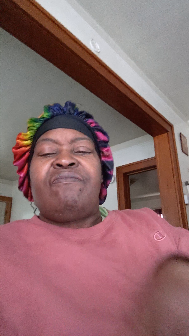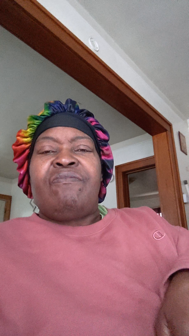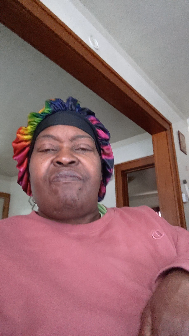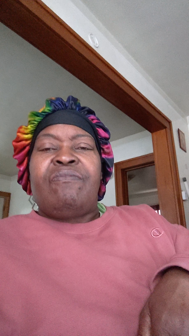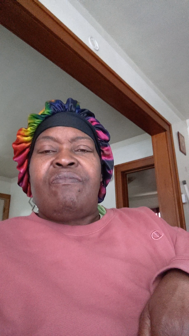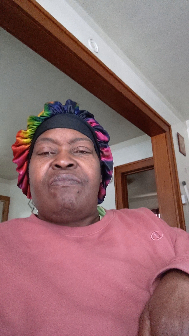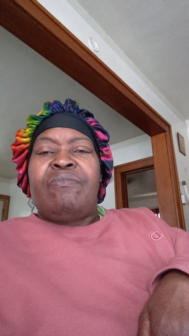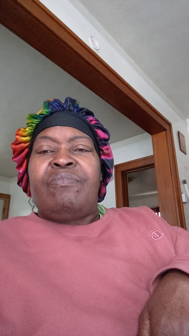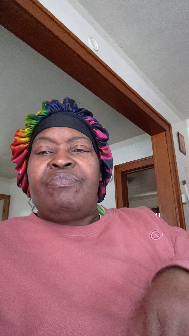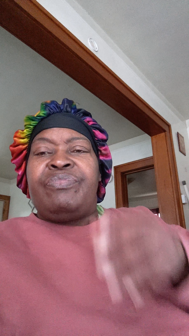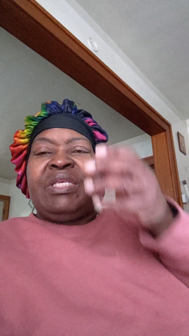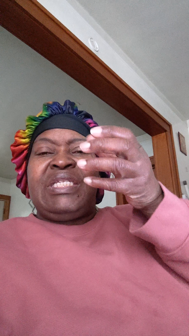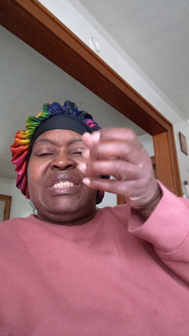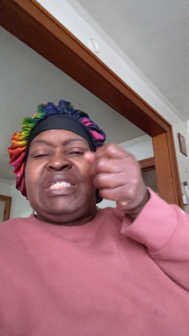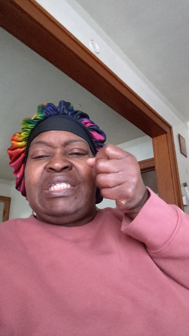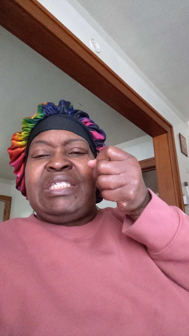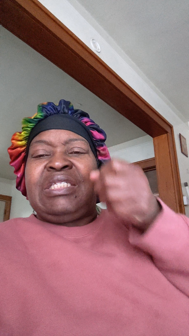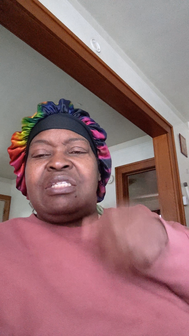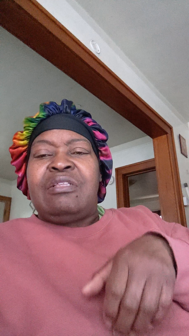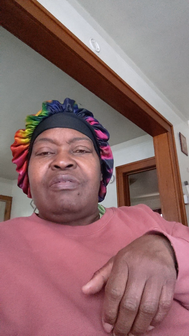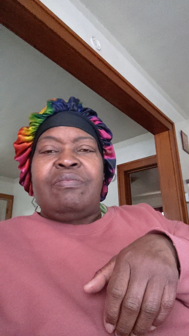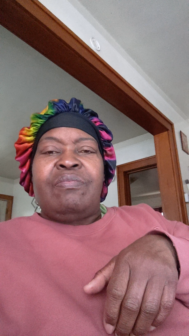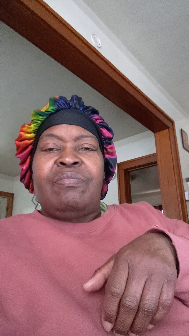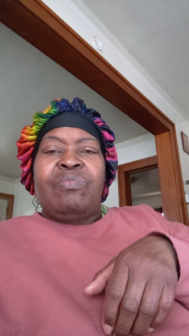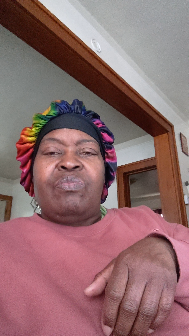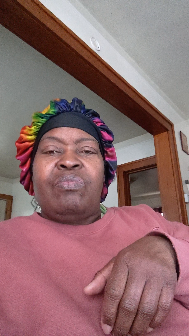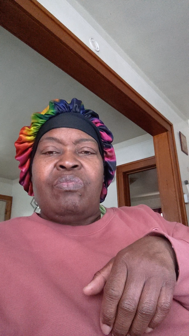get